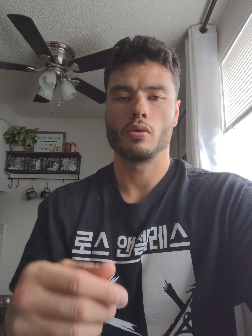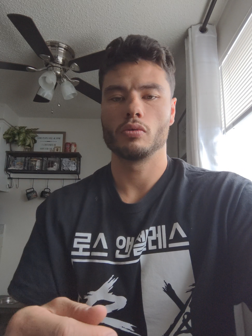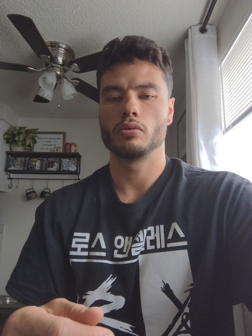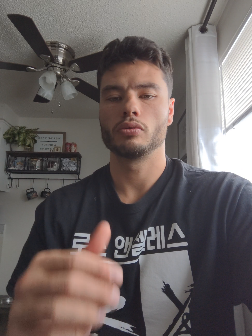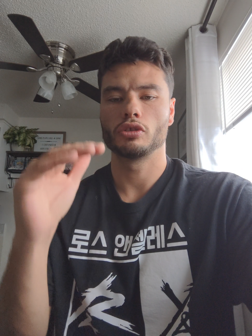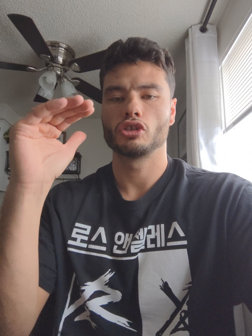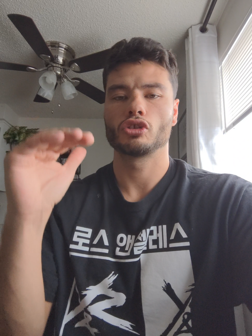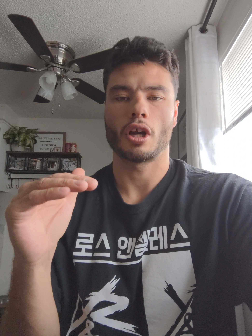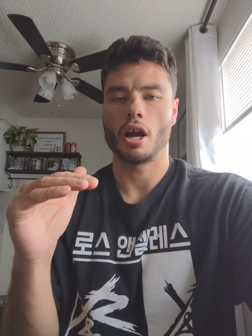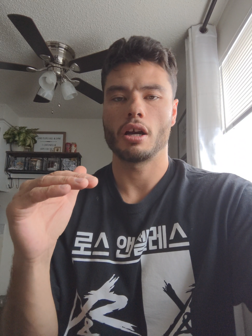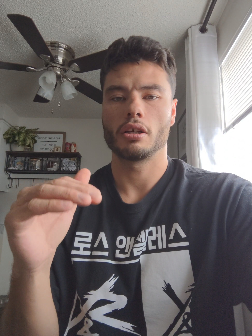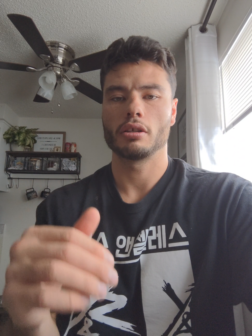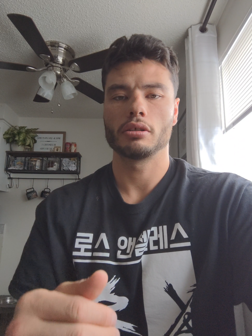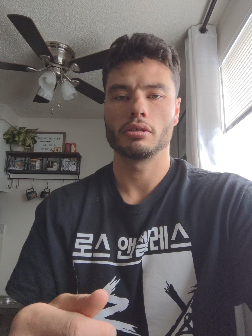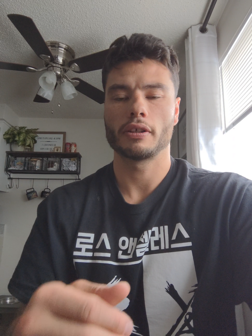child